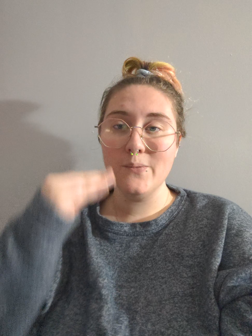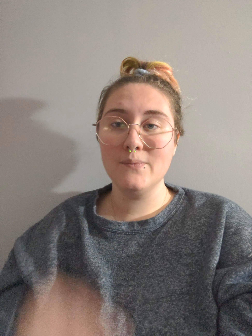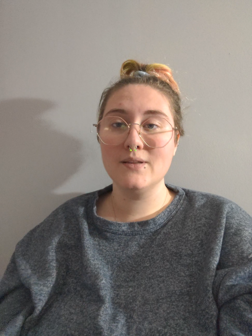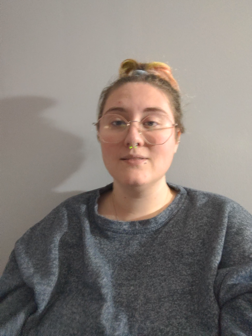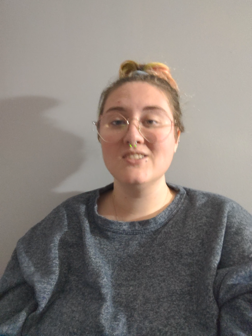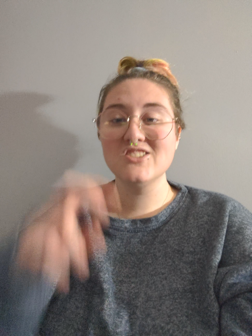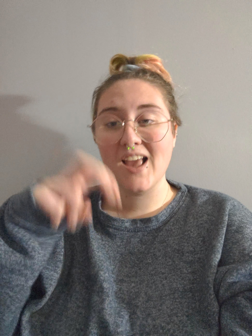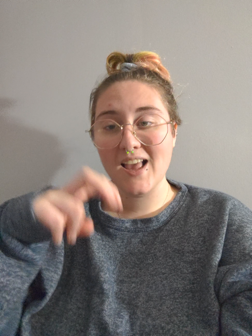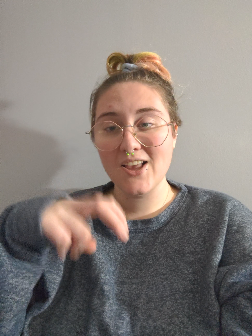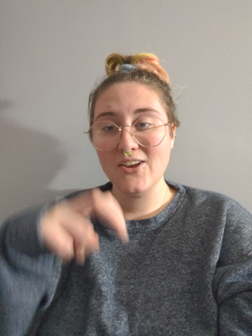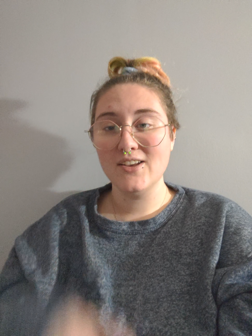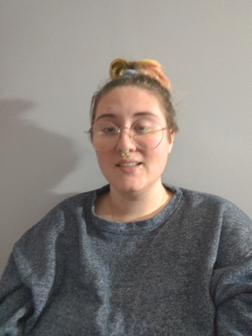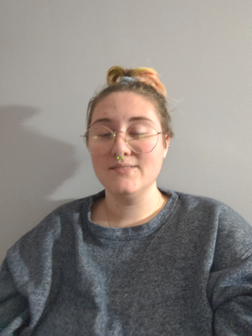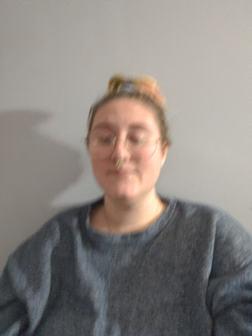chair